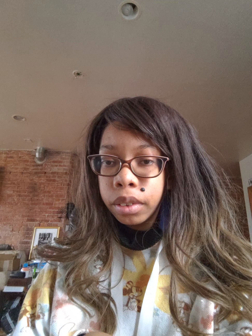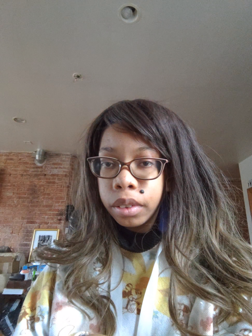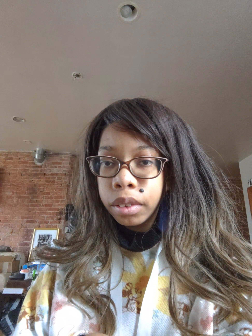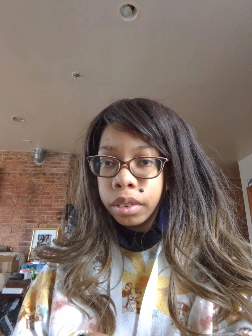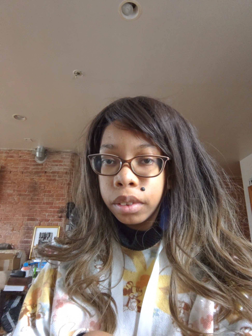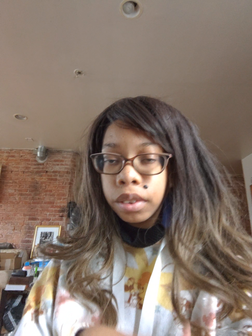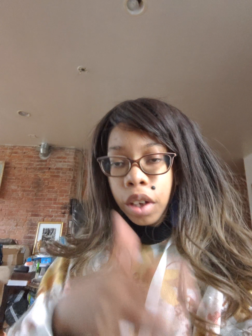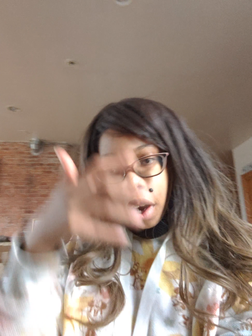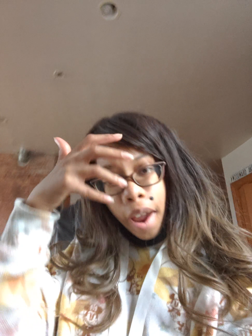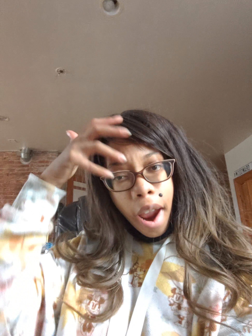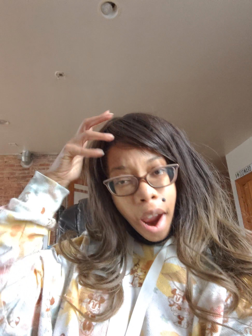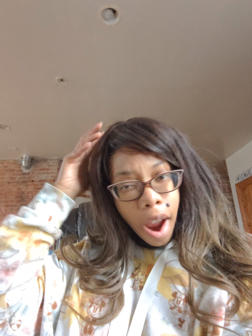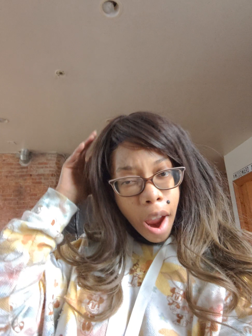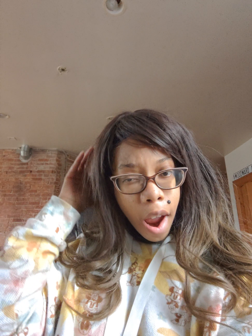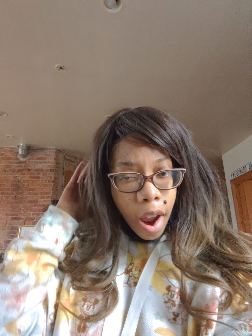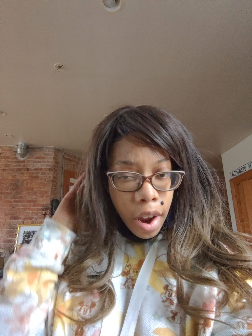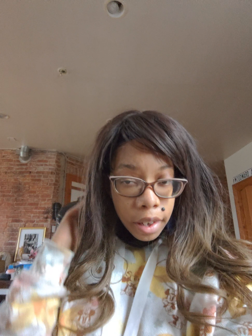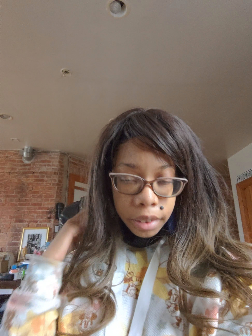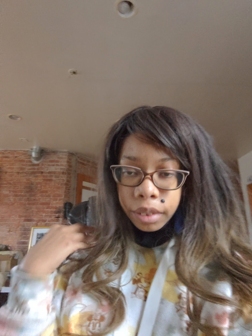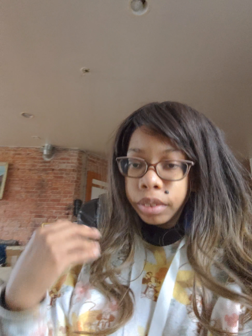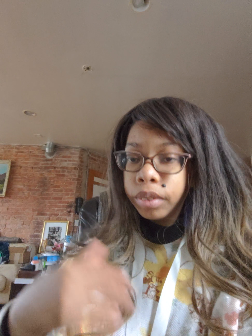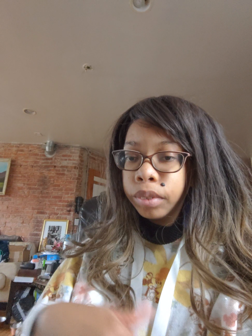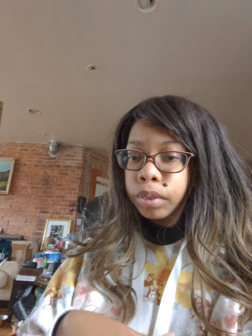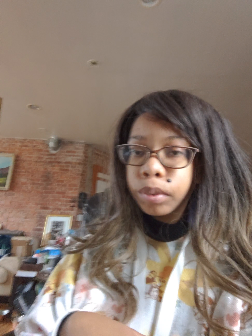lion